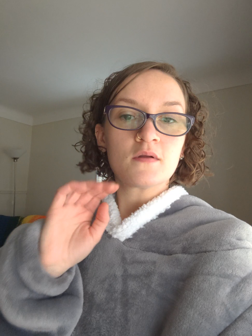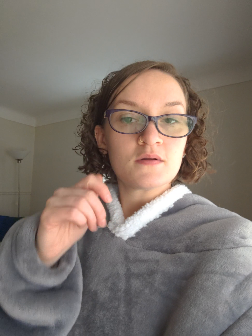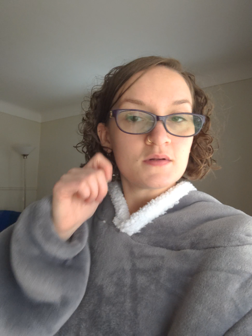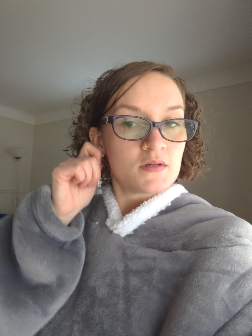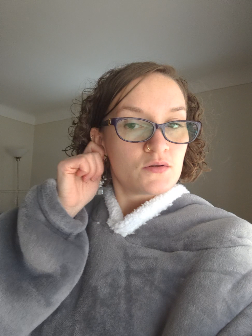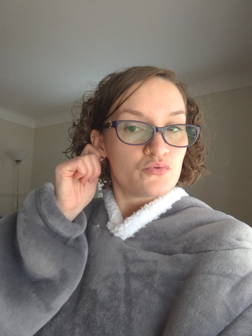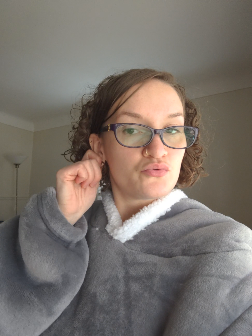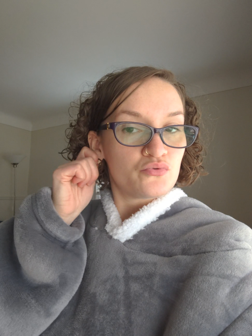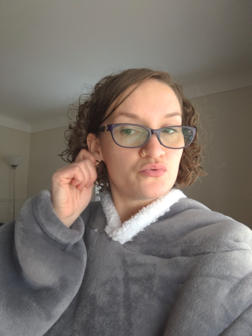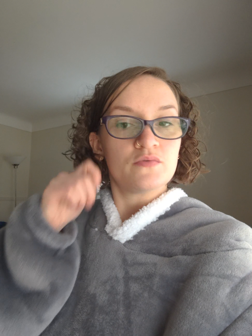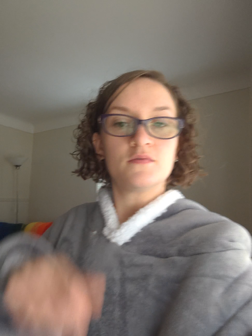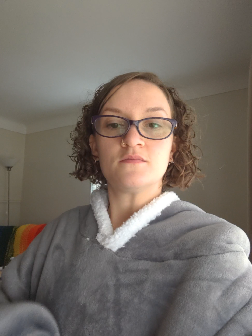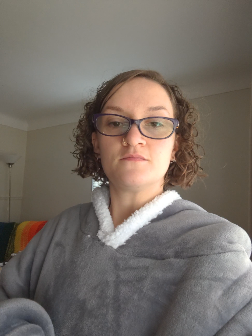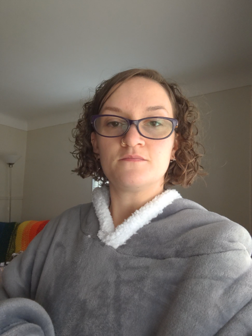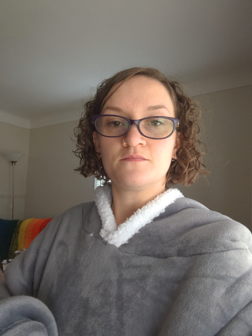ear